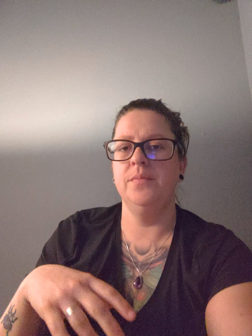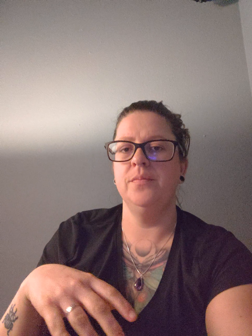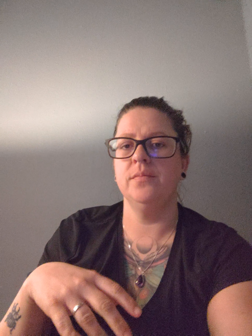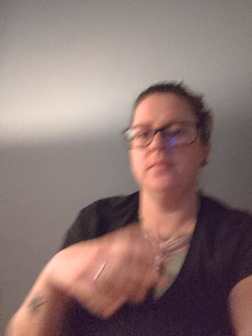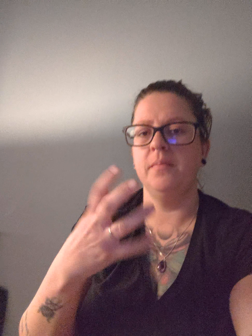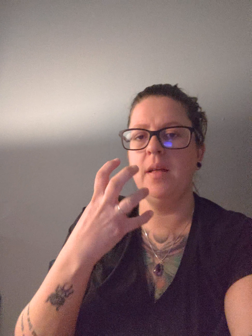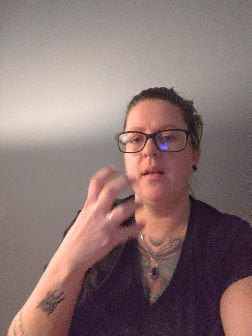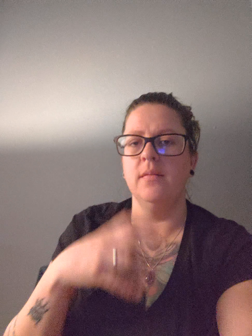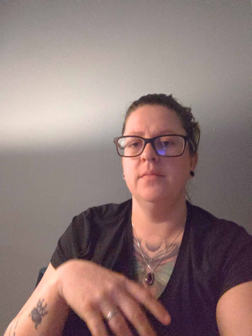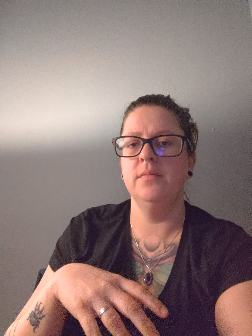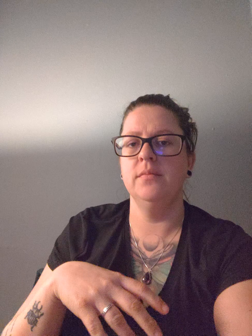mad